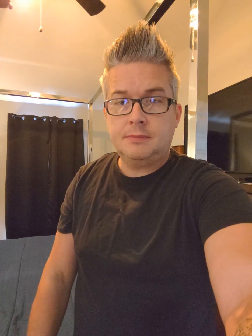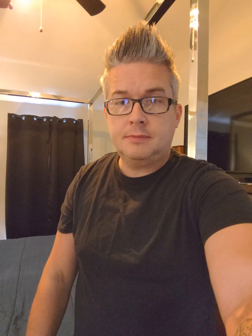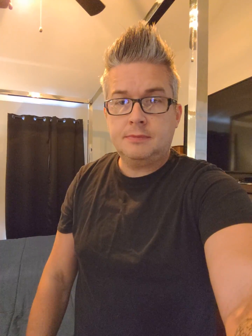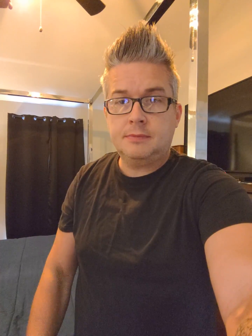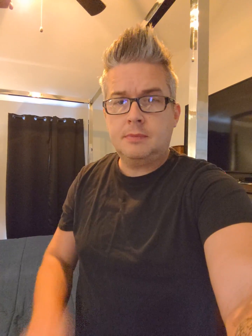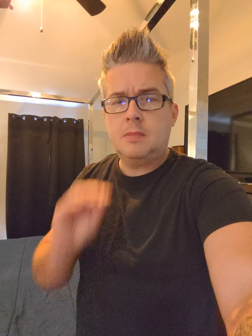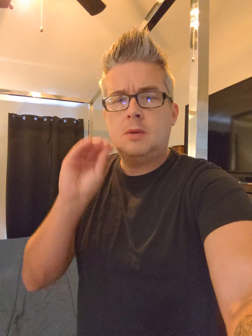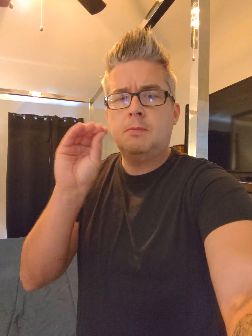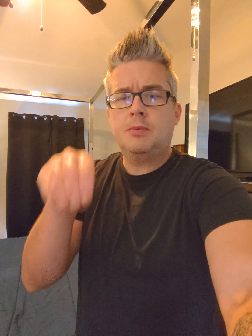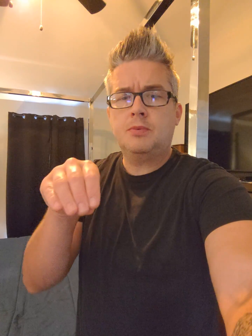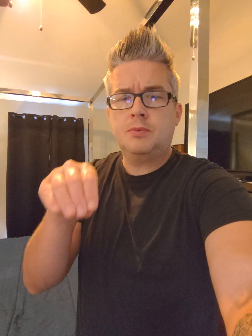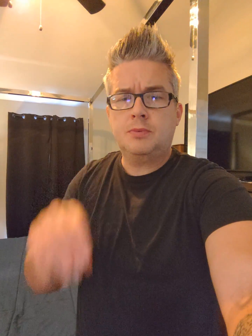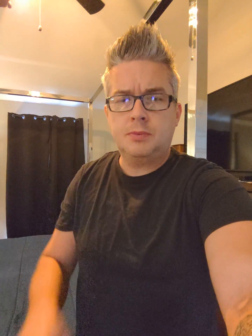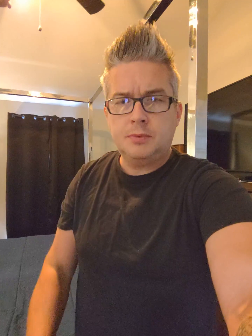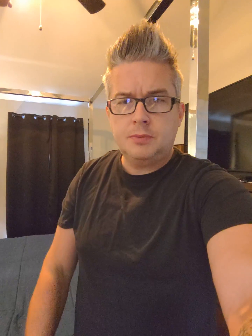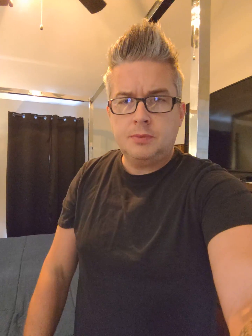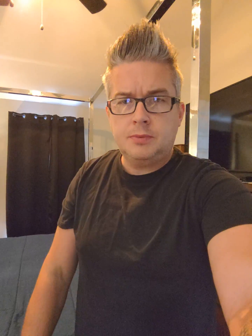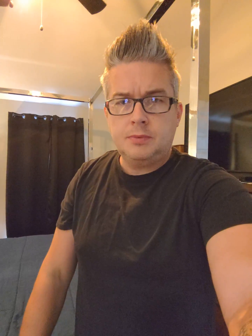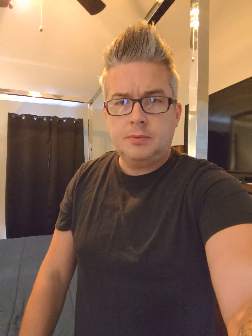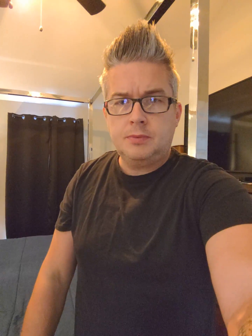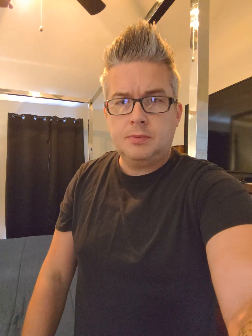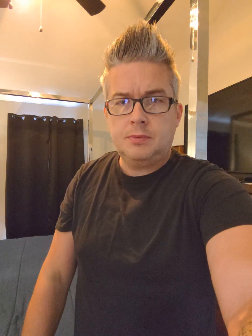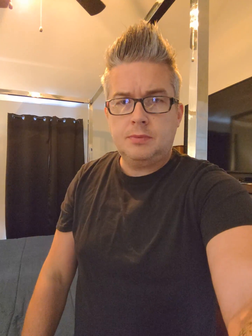put